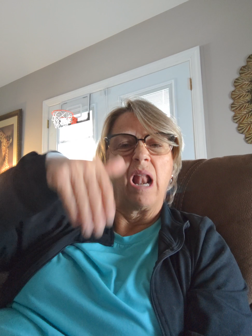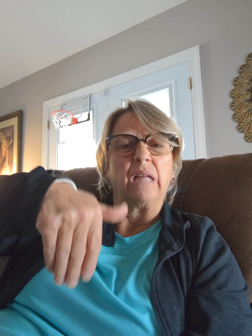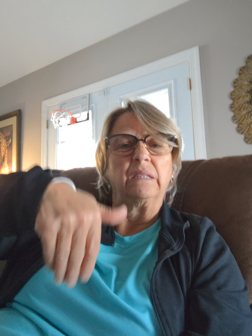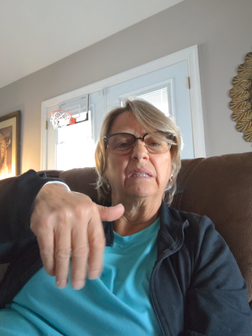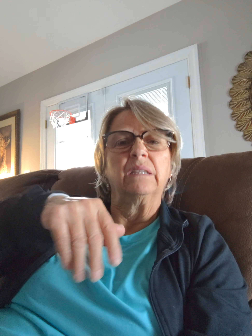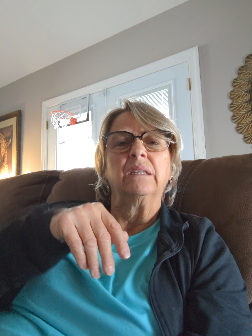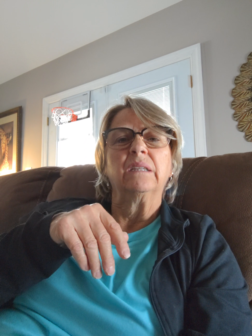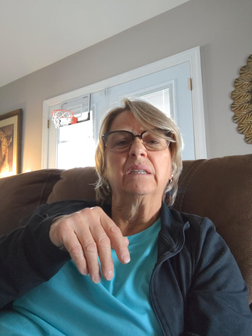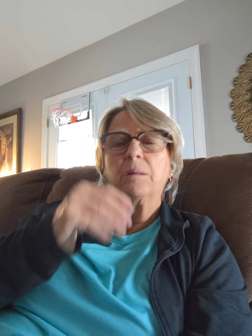night